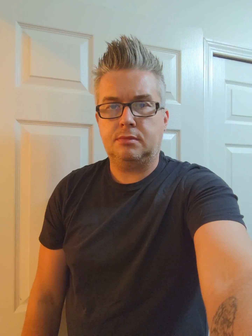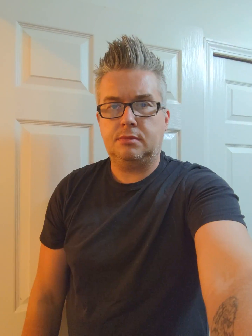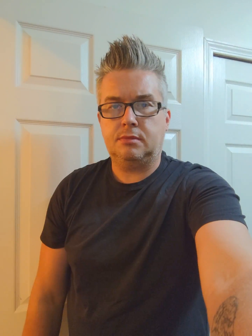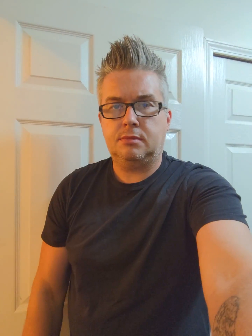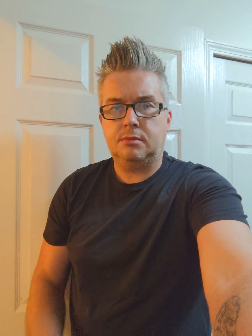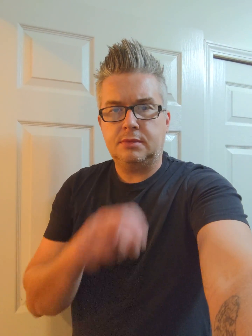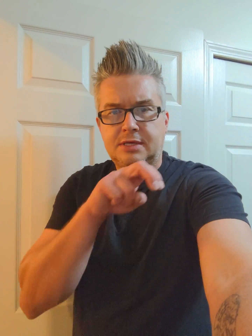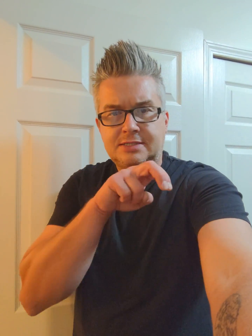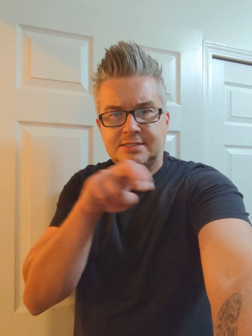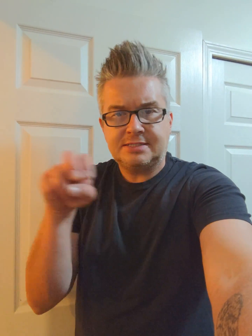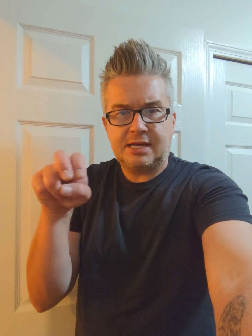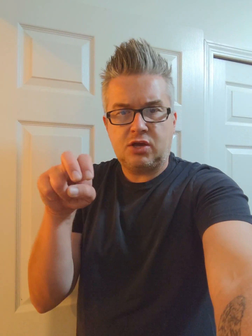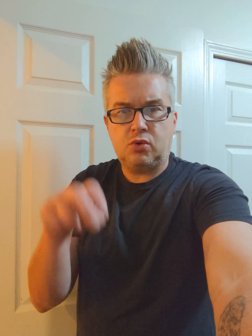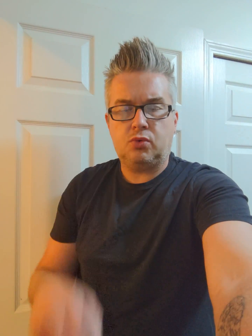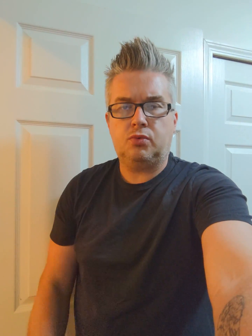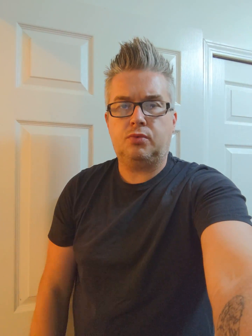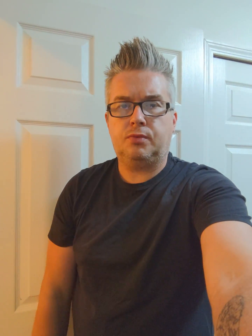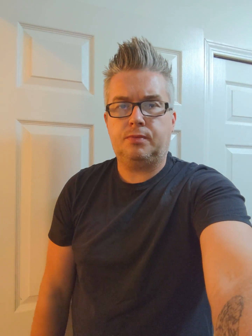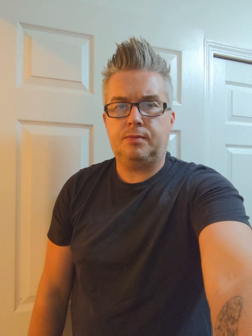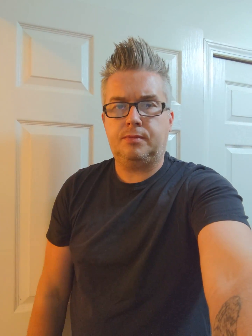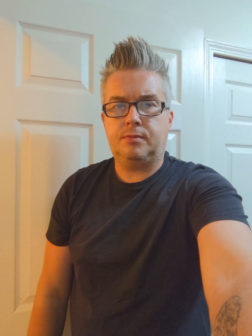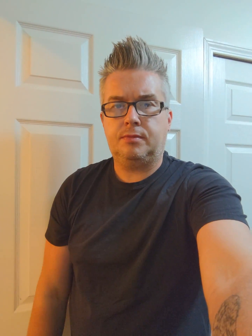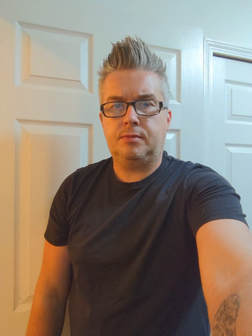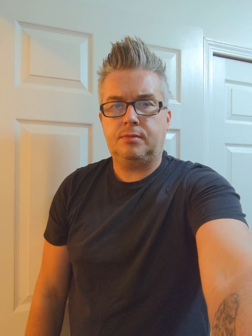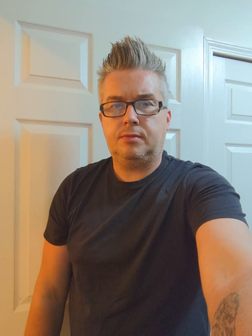porch